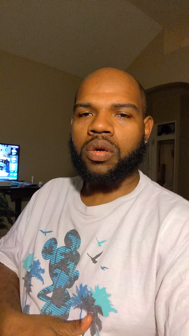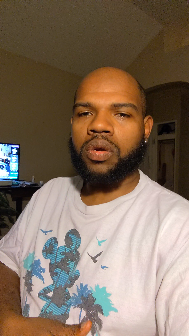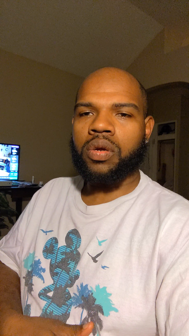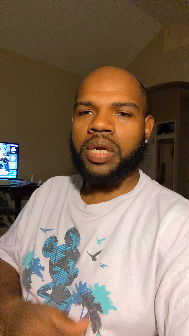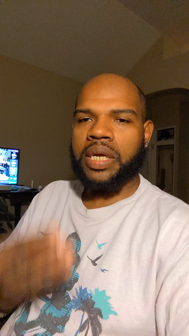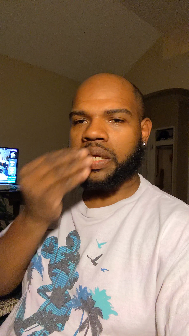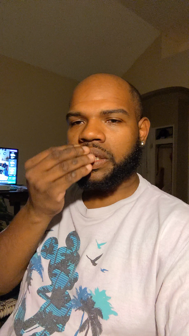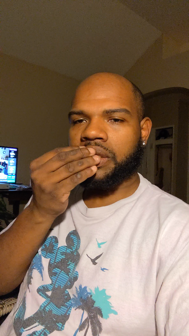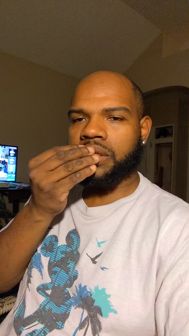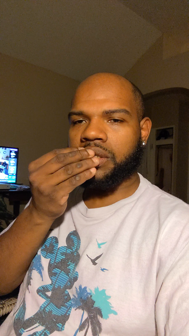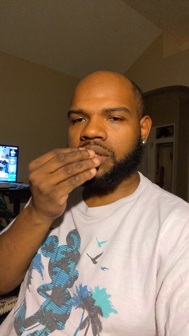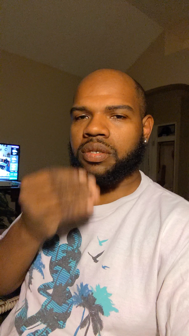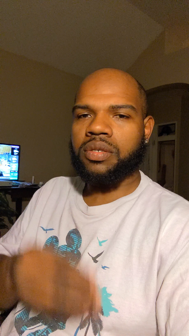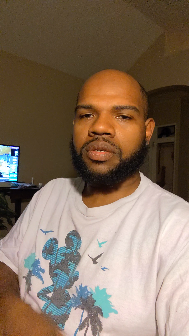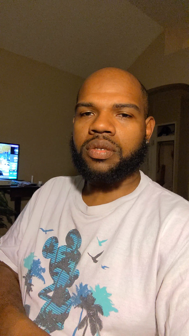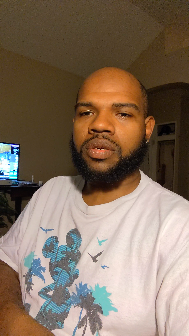eat